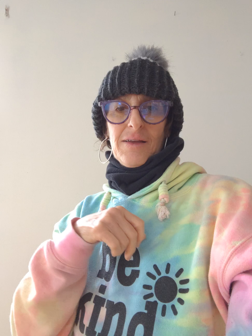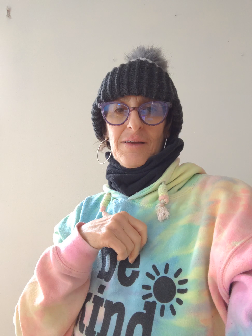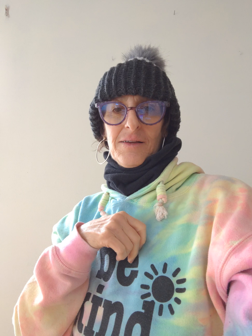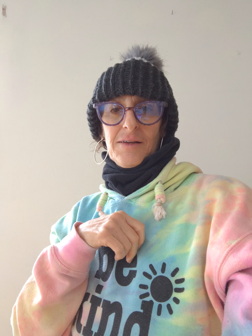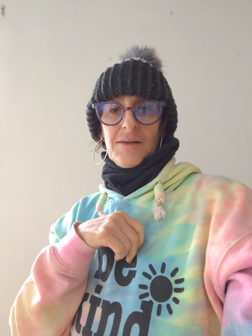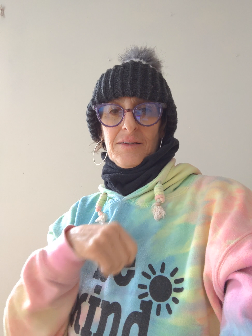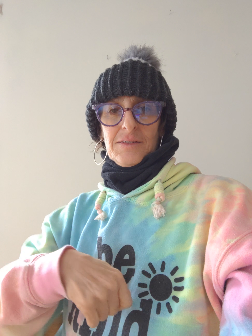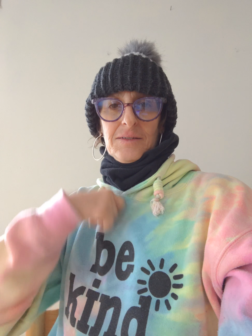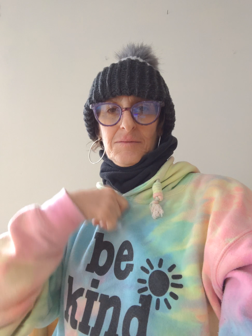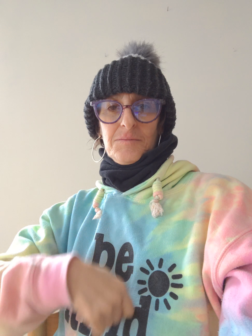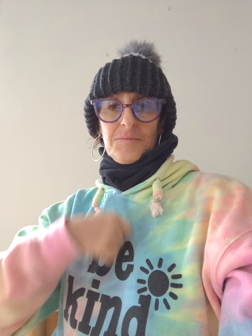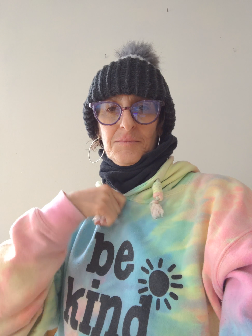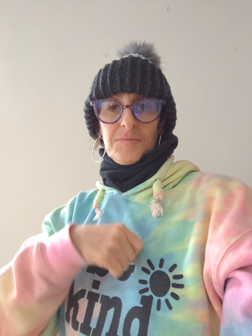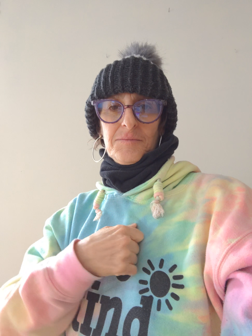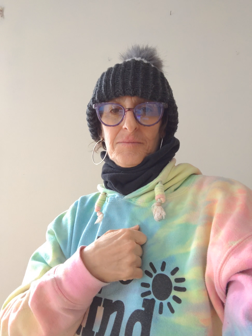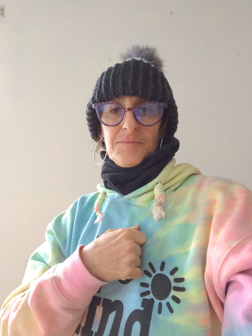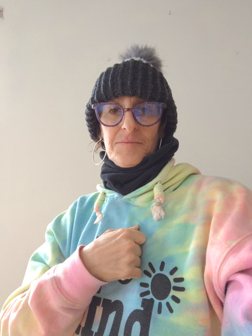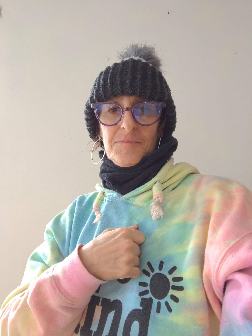zipper